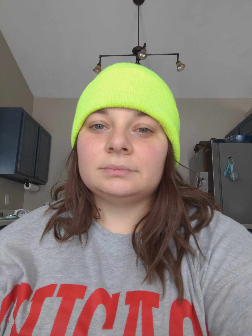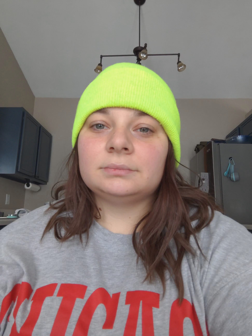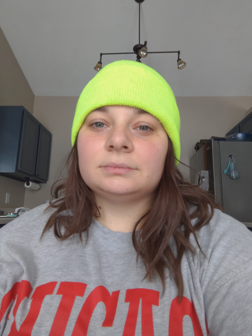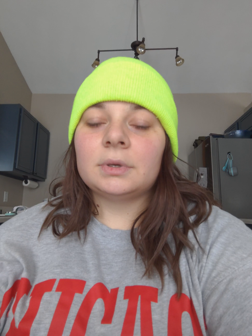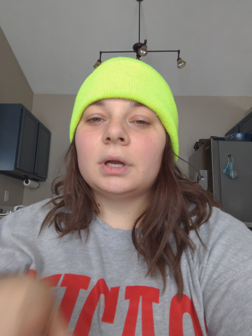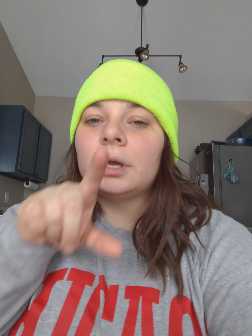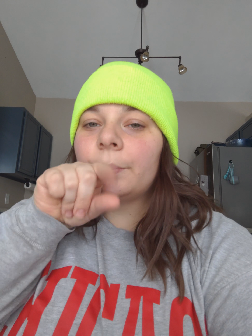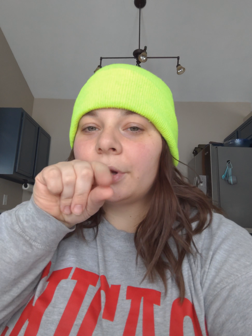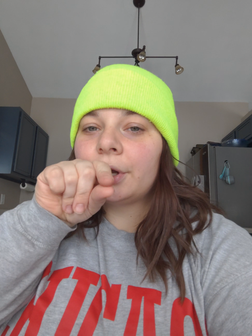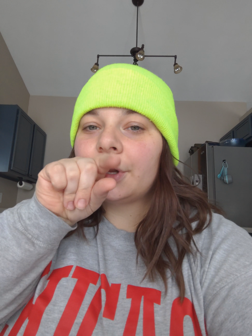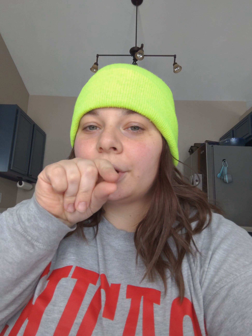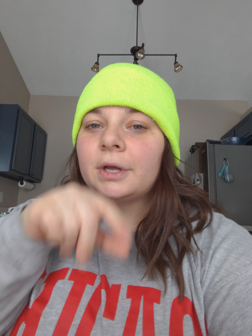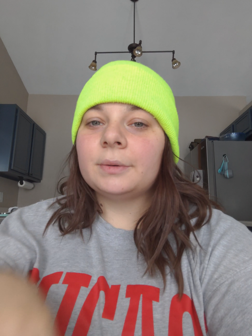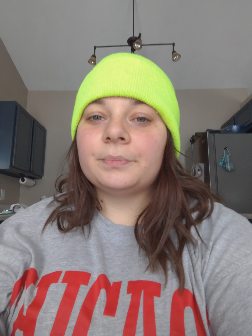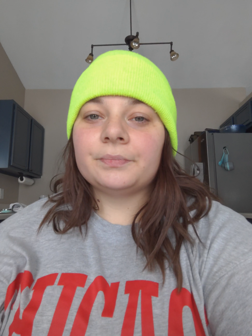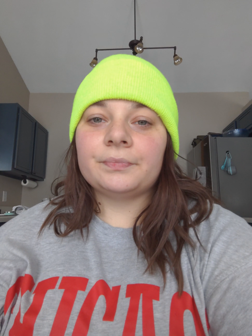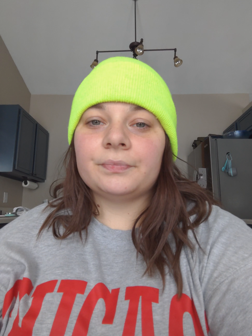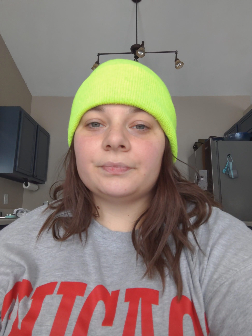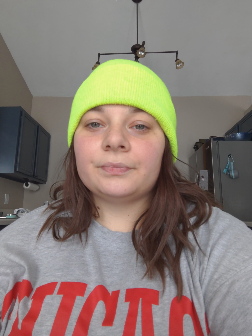bird